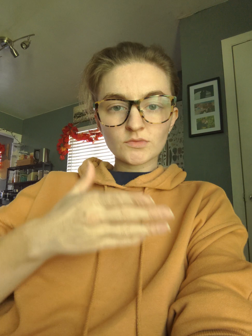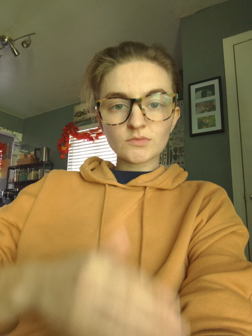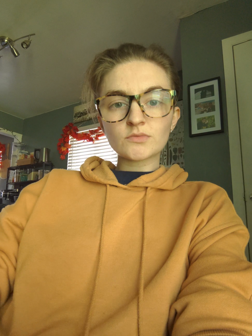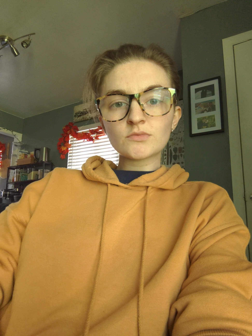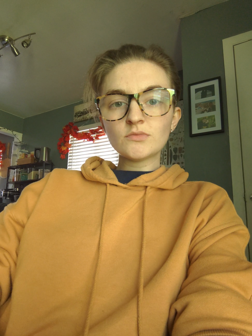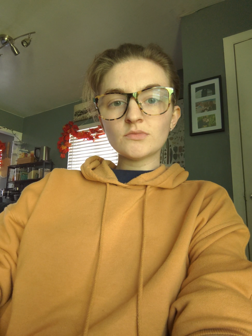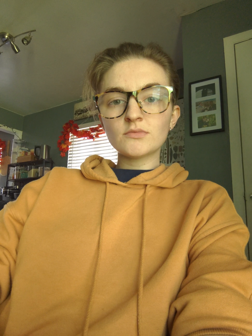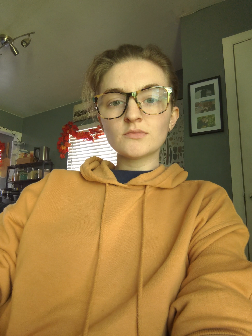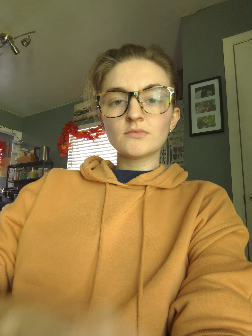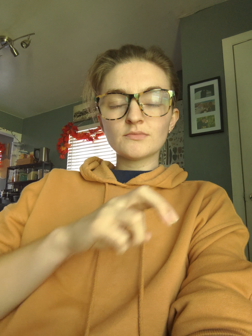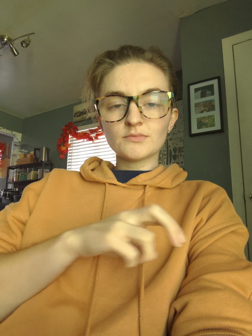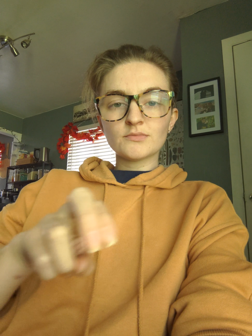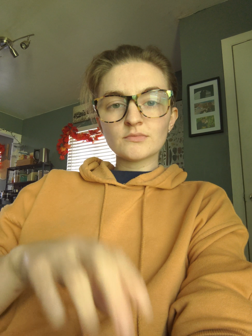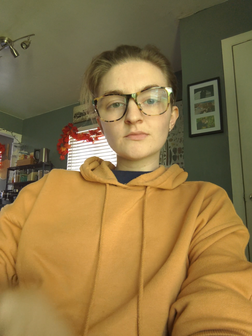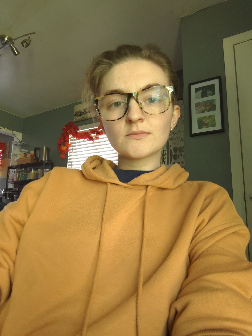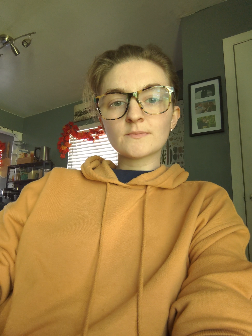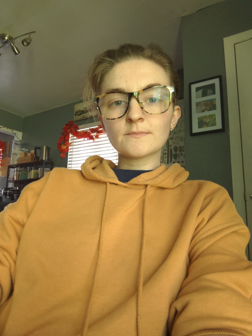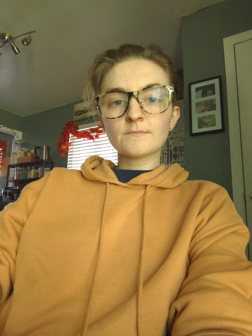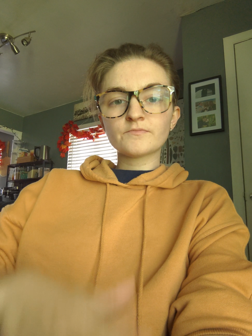porch